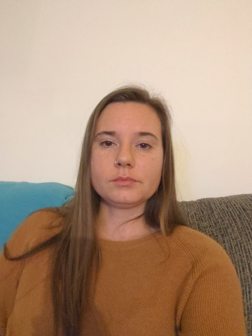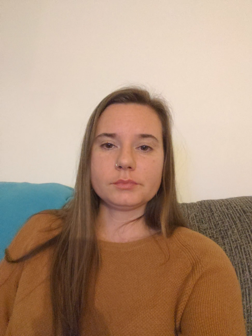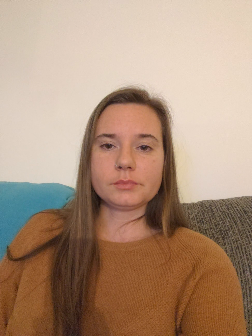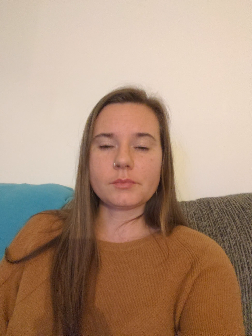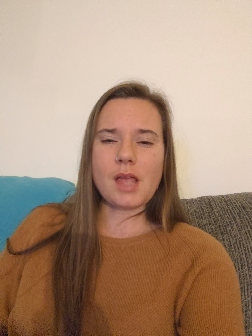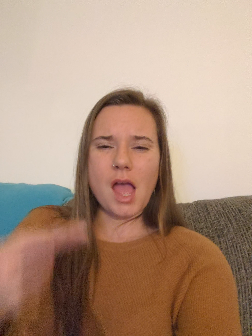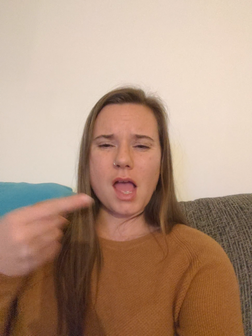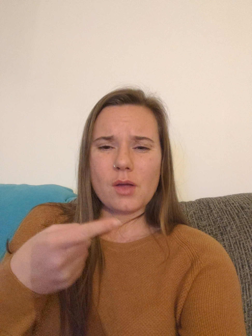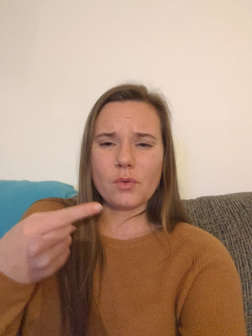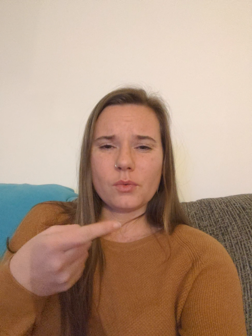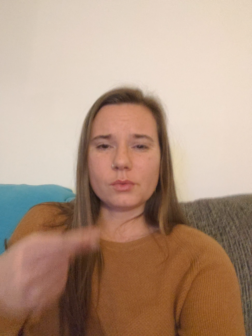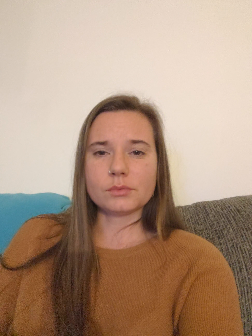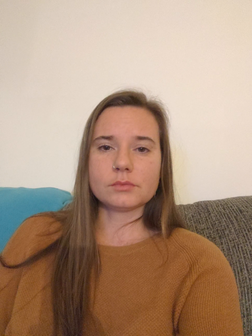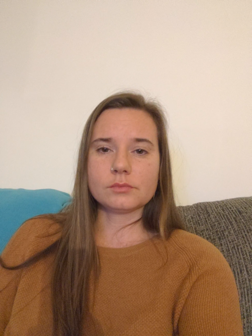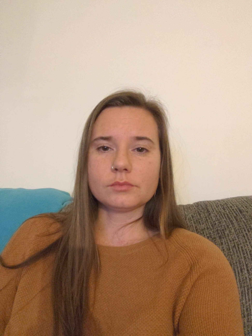owie